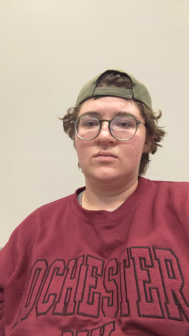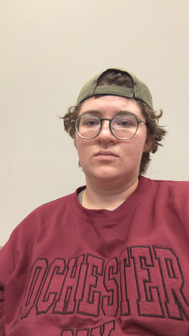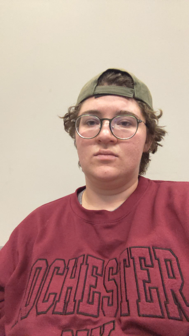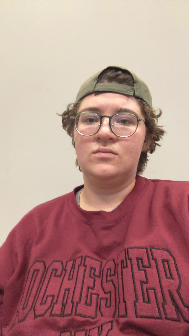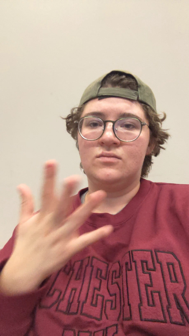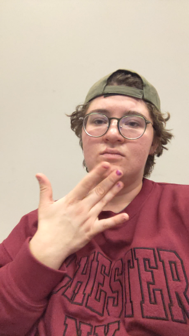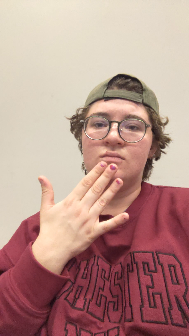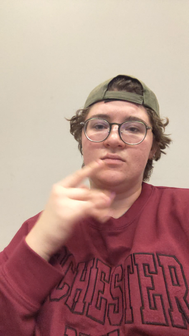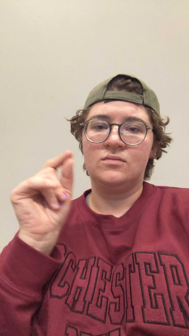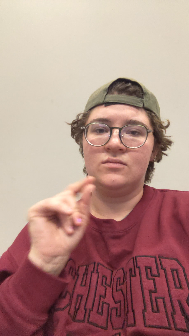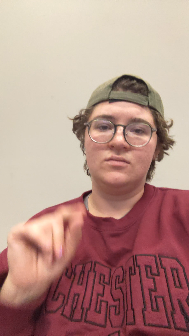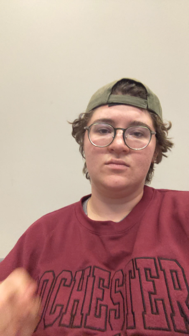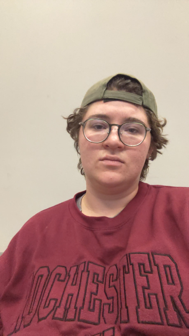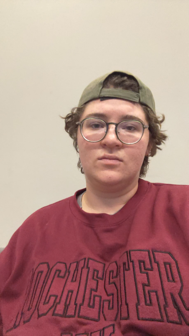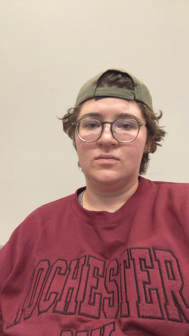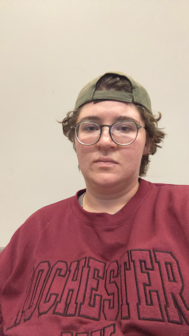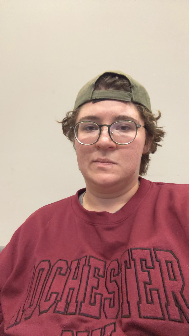crayon